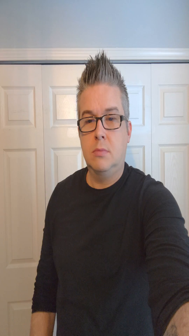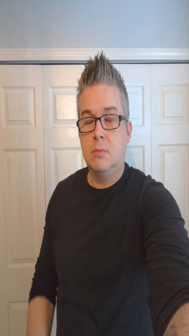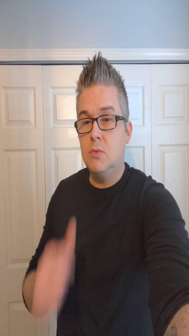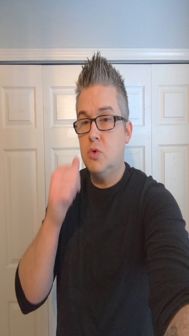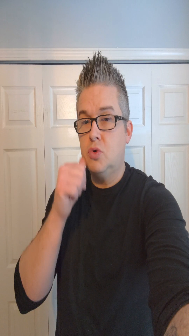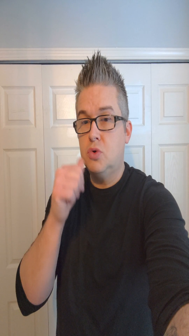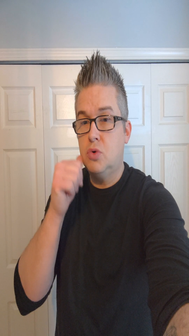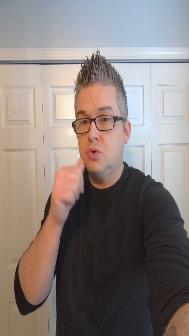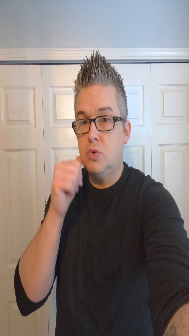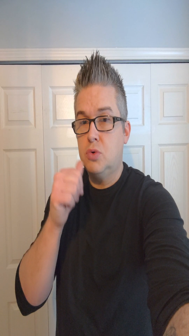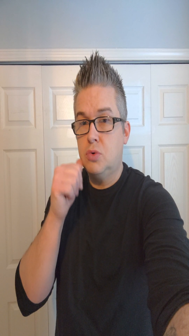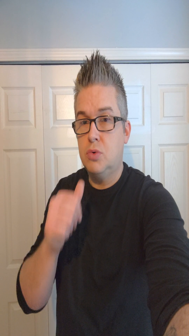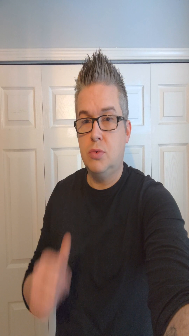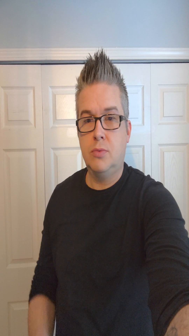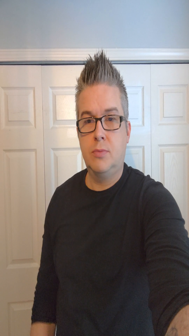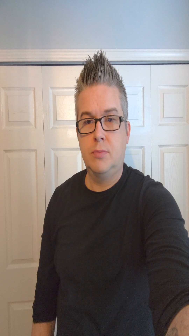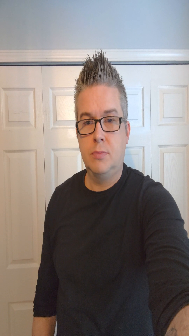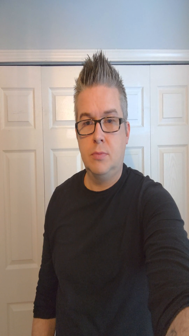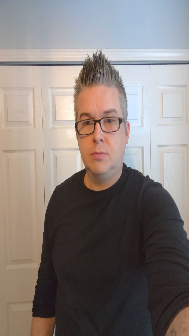girl